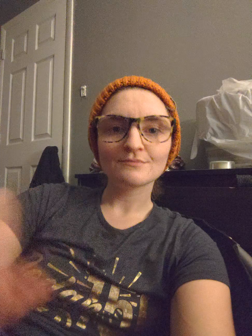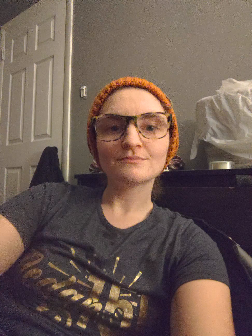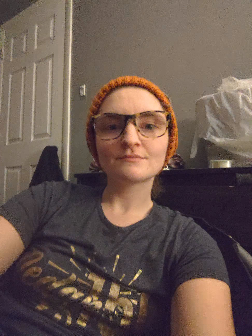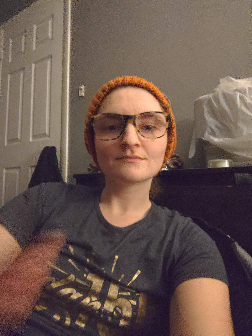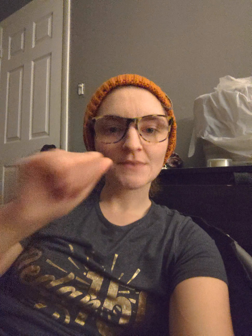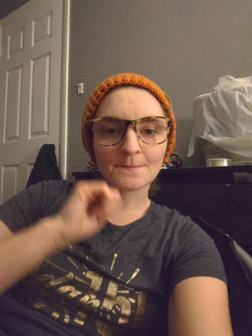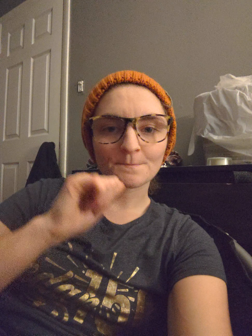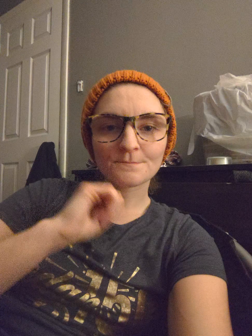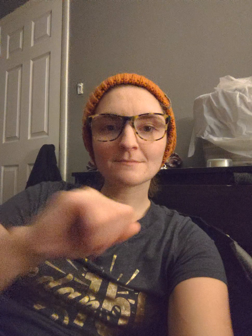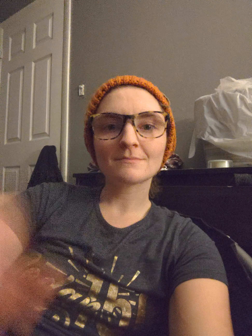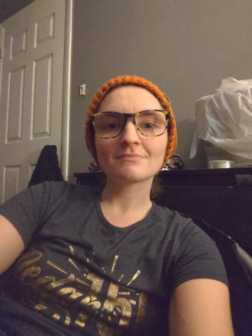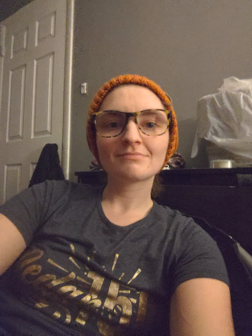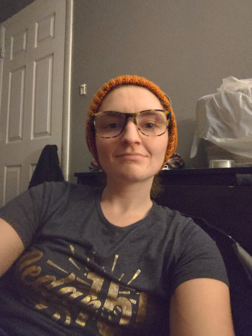aunt